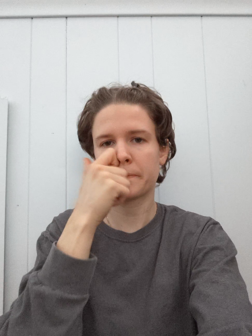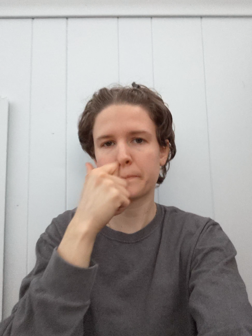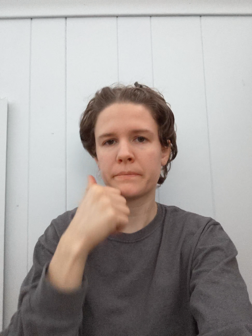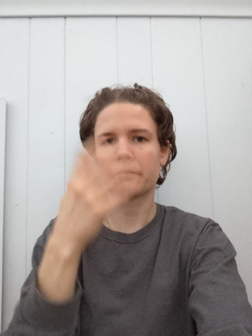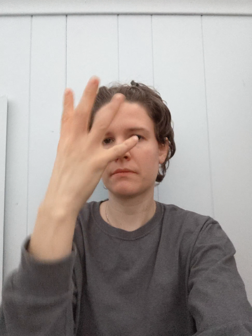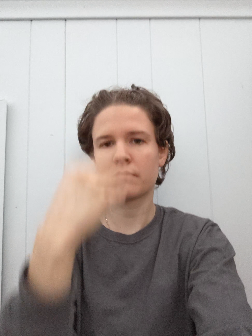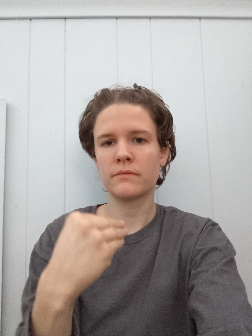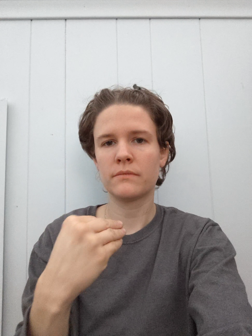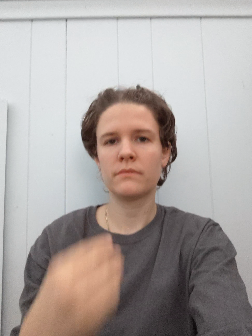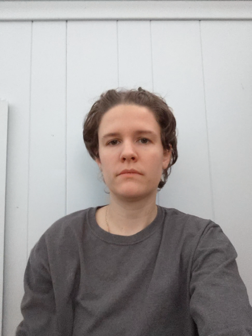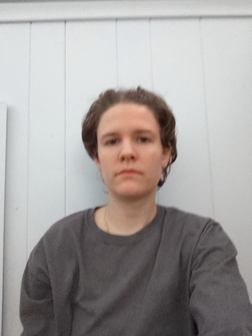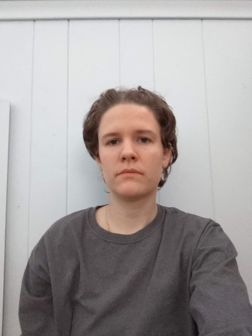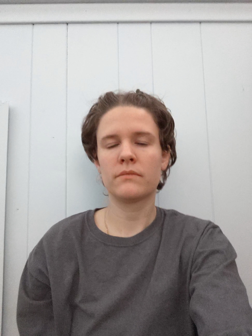sleep